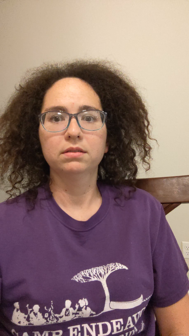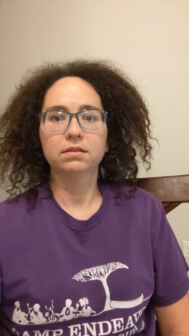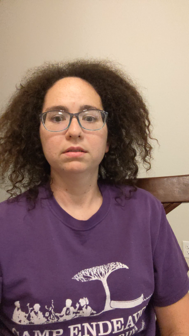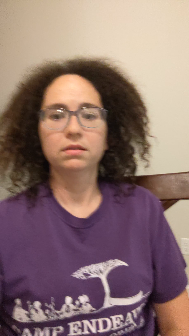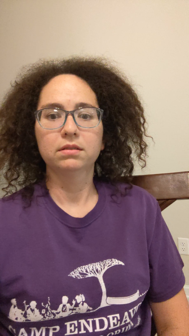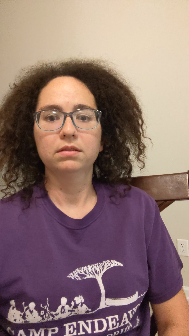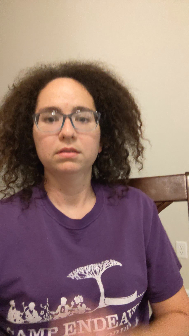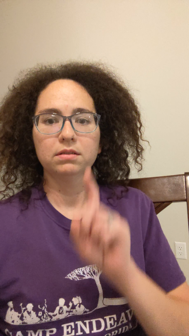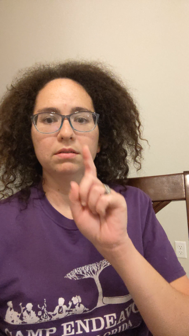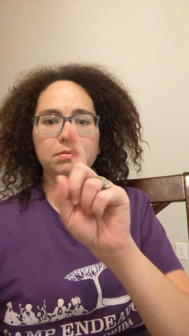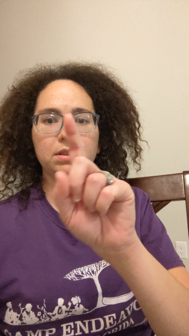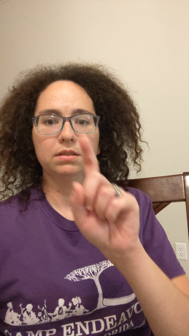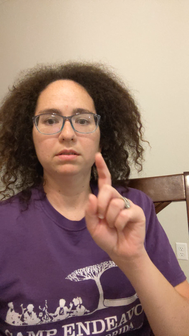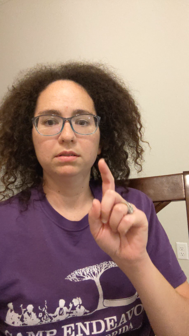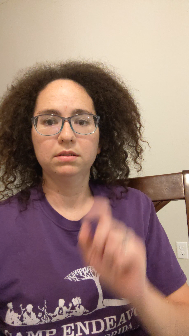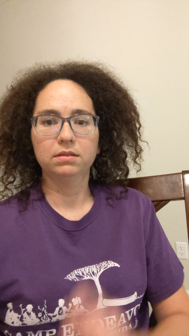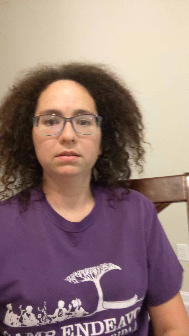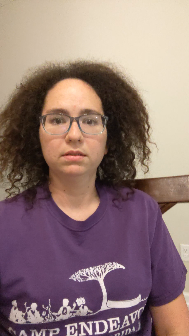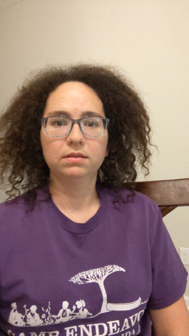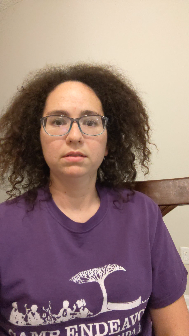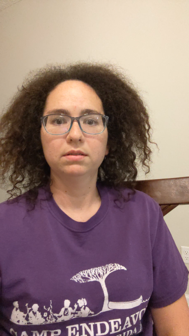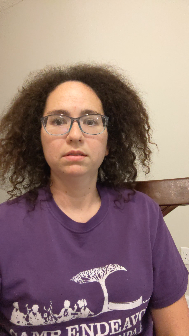bump